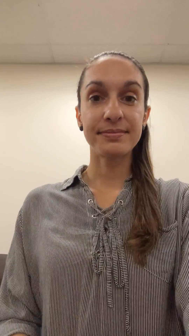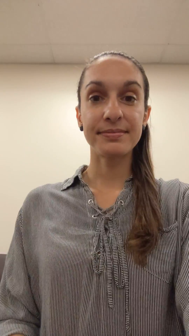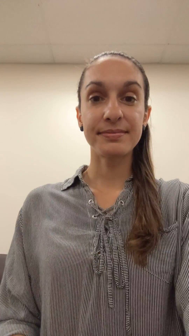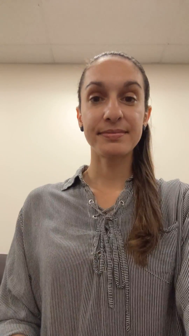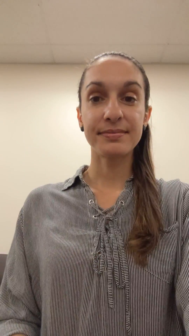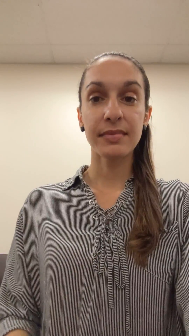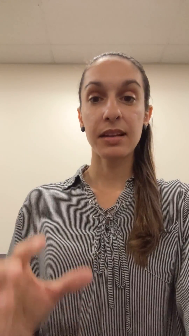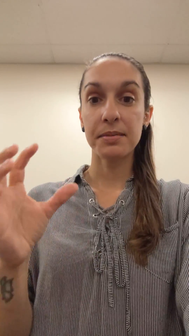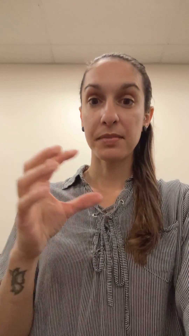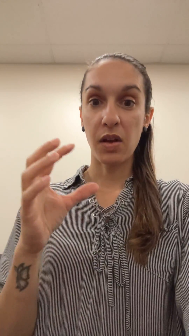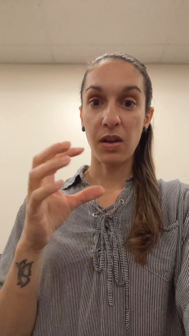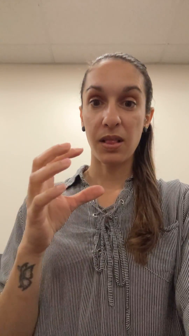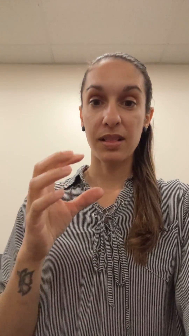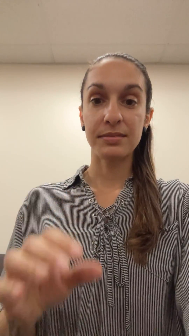ball